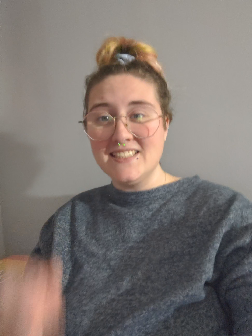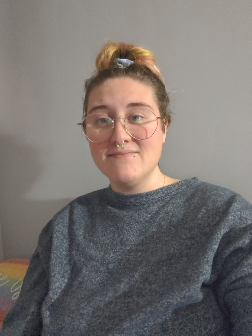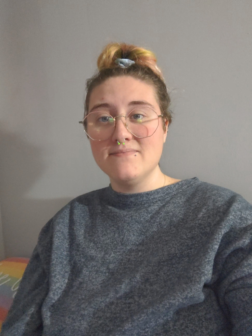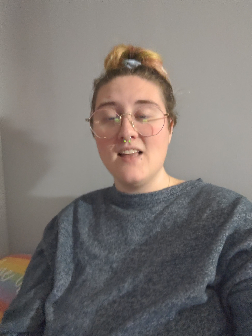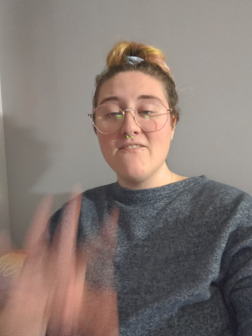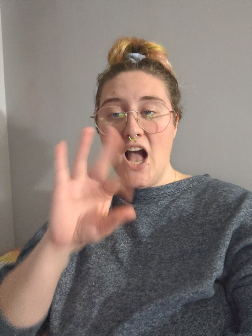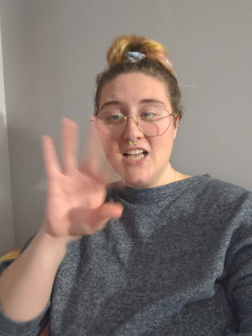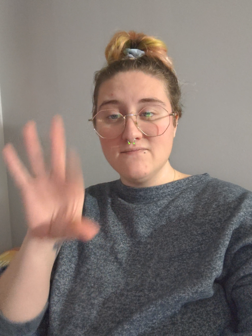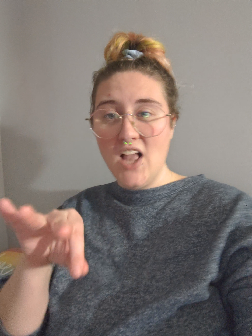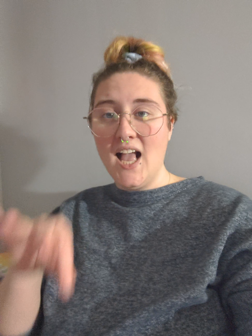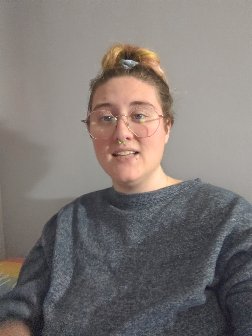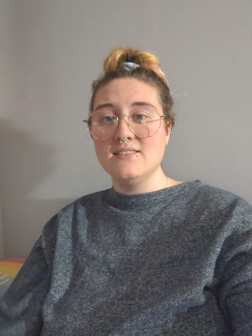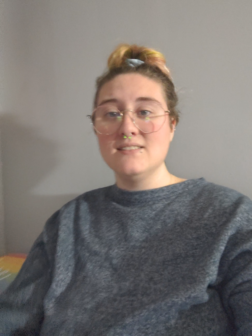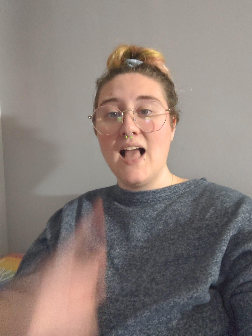french fries